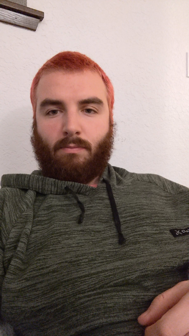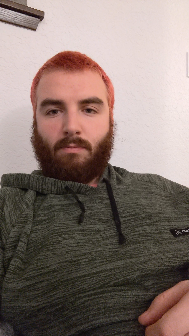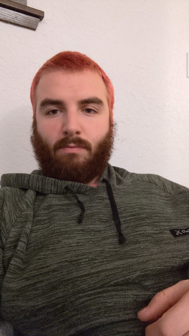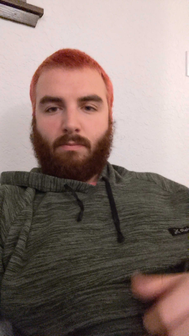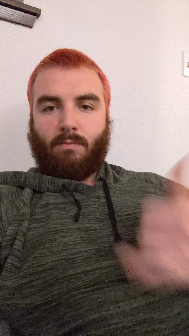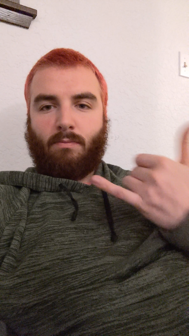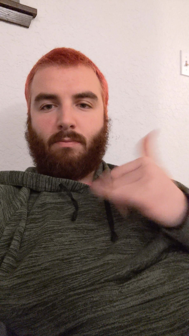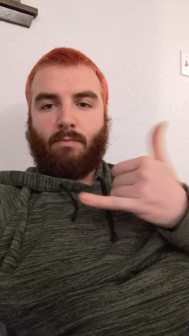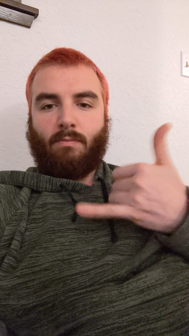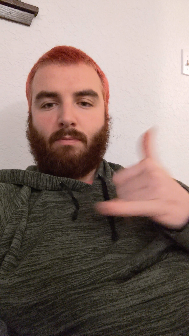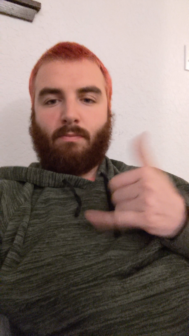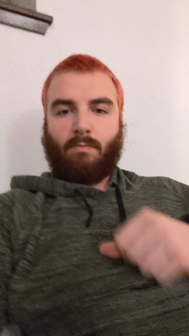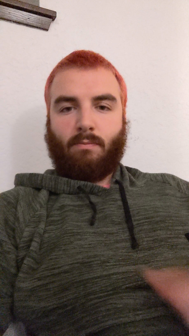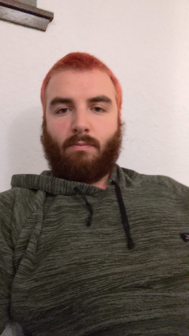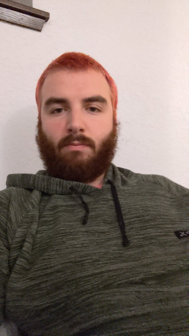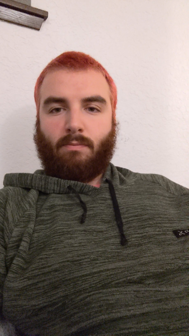party